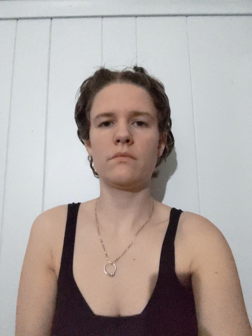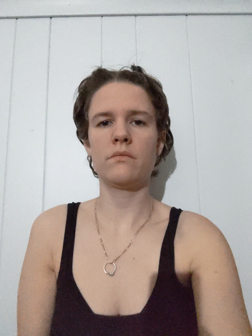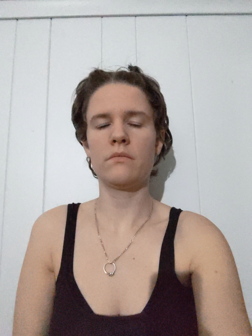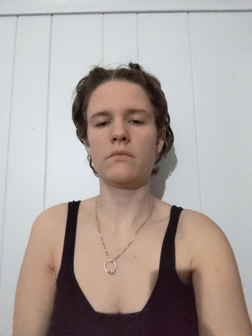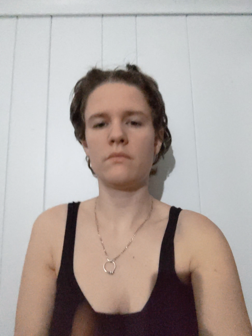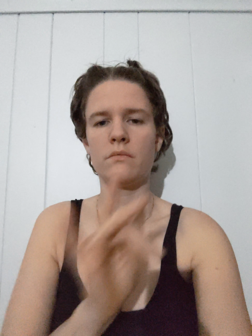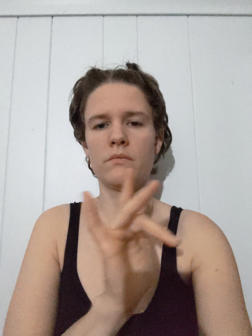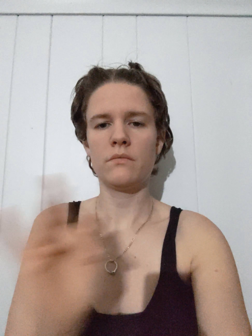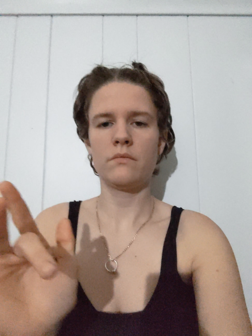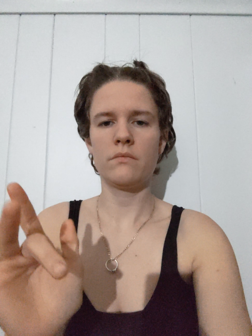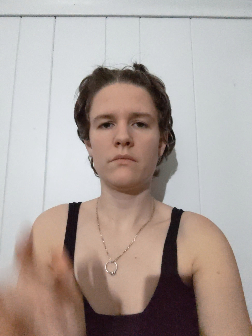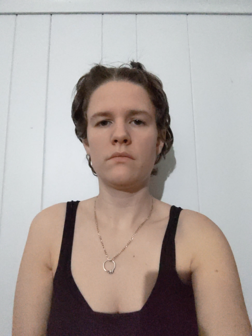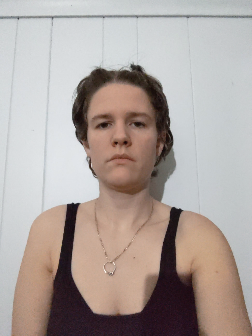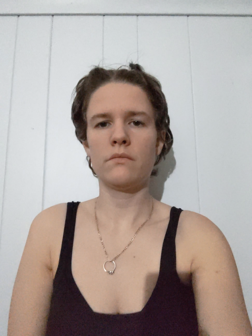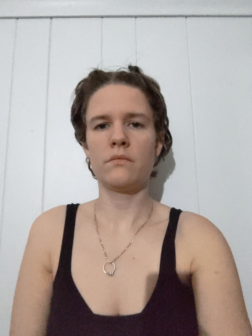empty